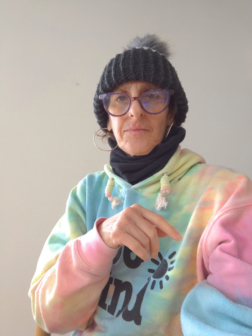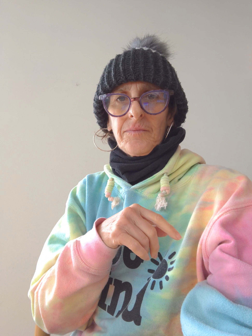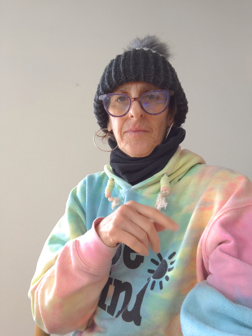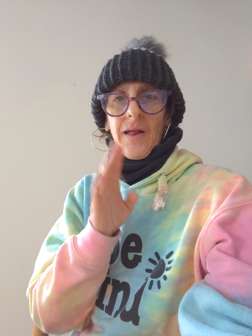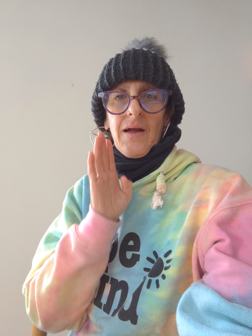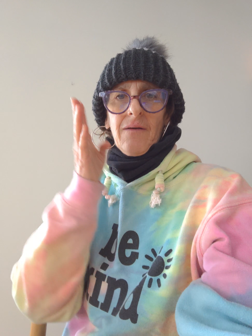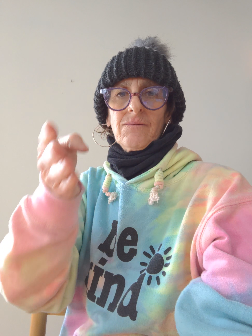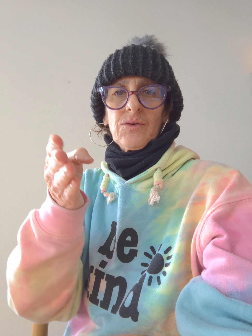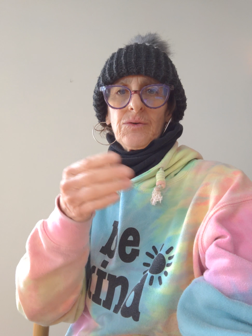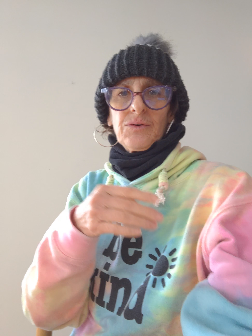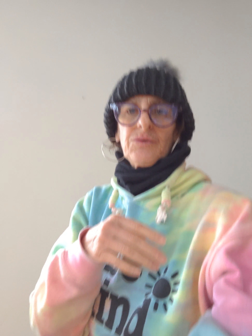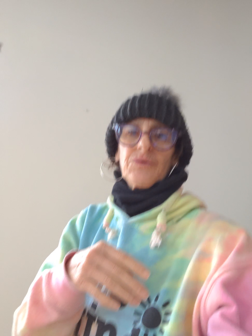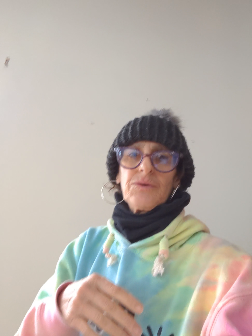after